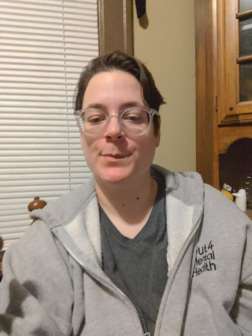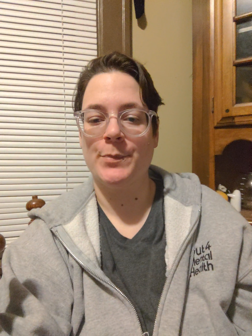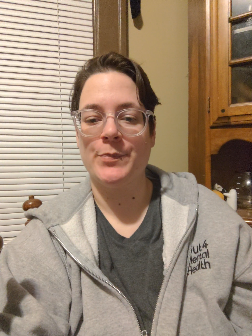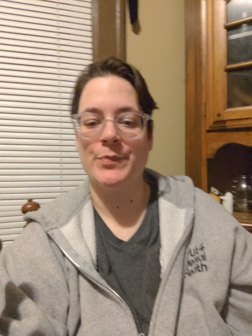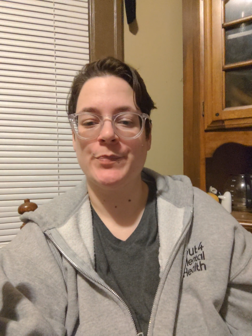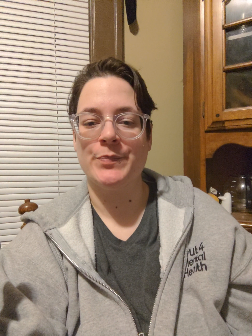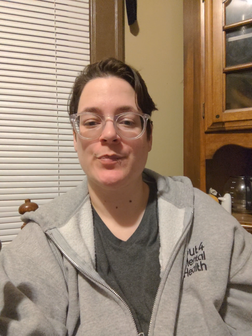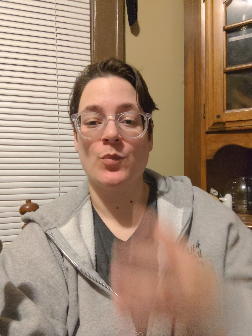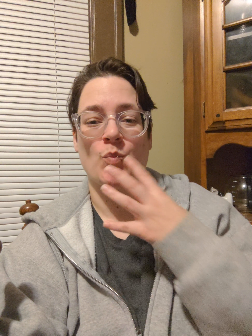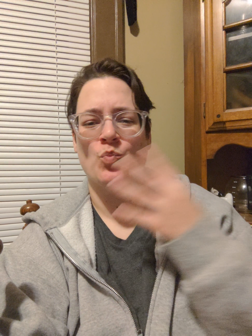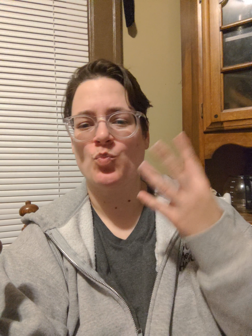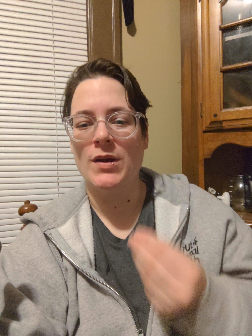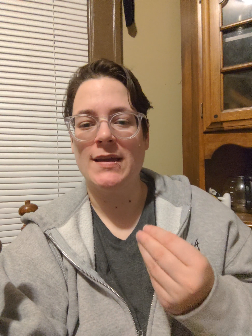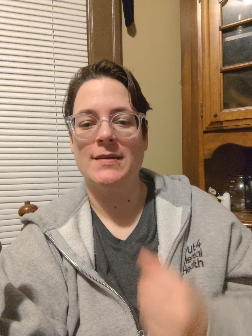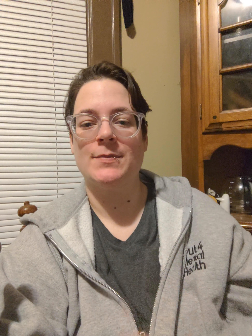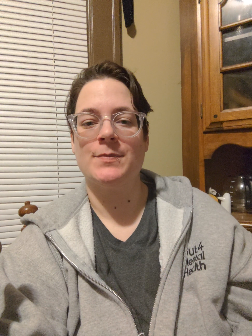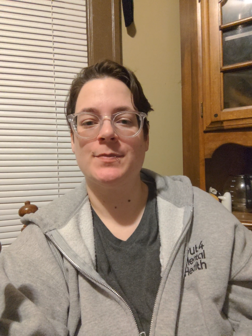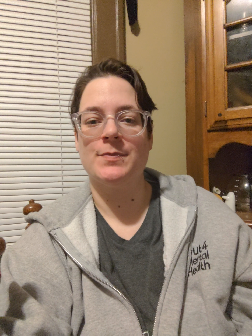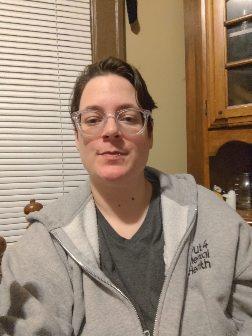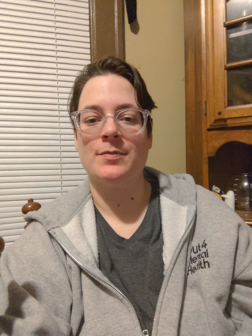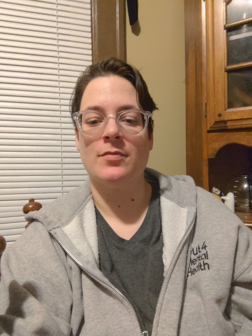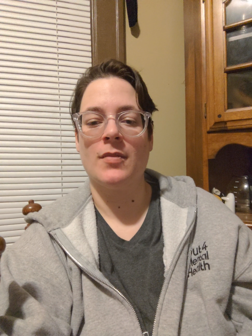wet